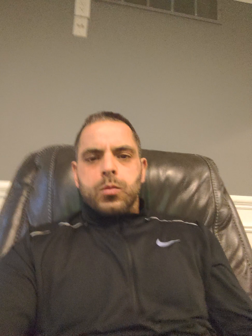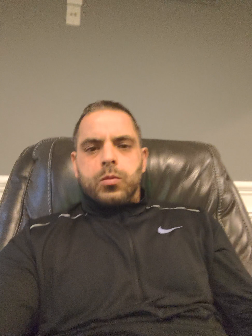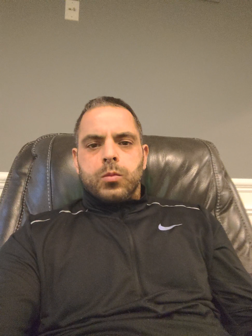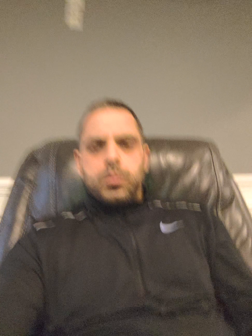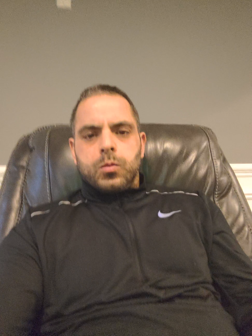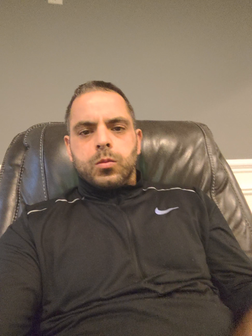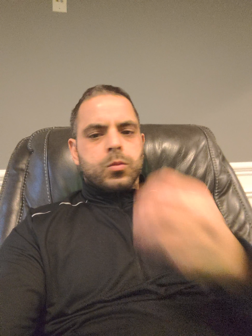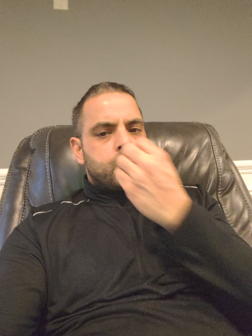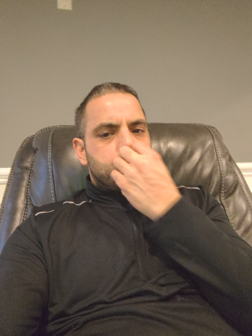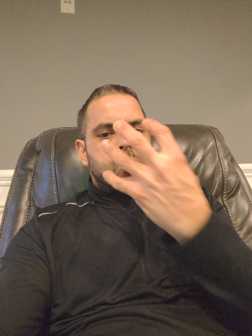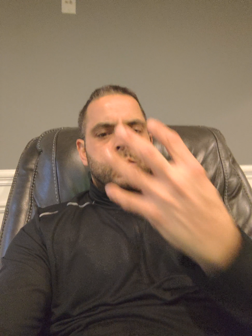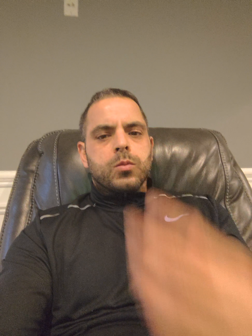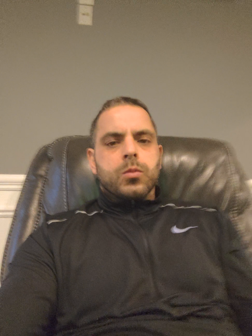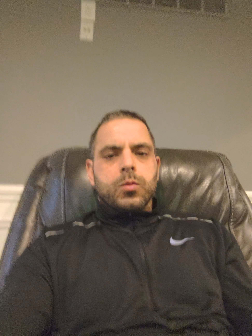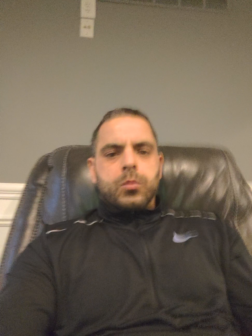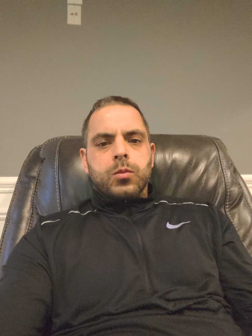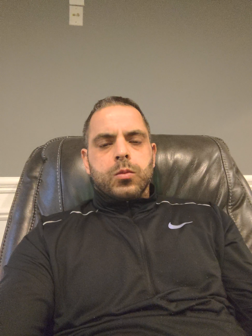blow